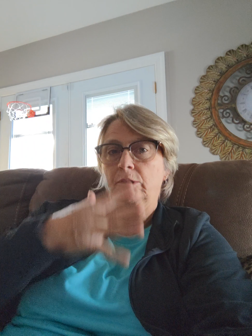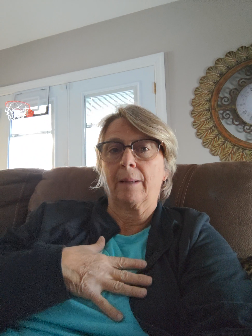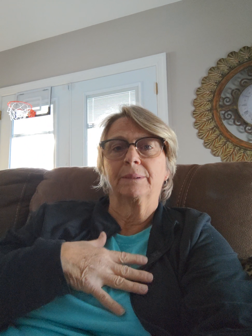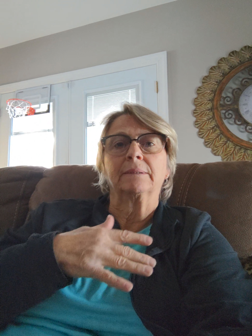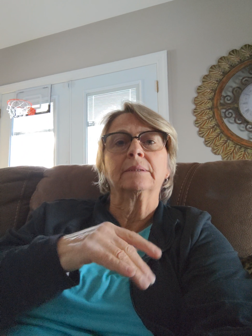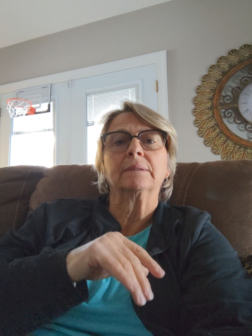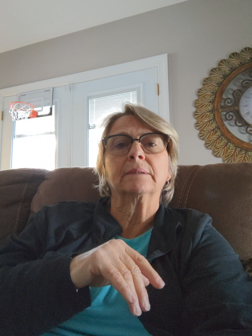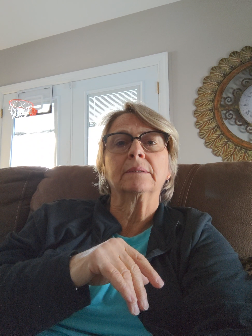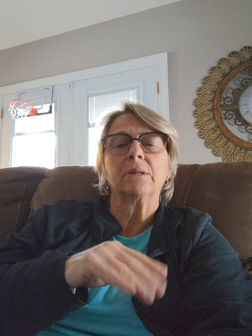pajamas